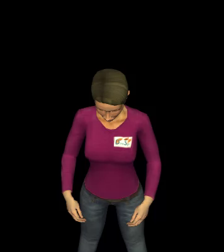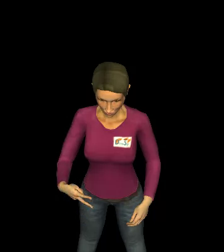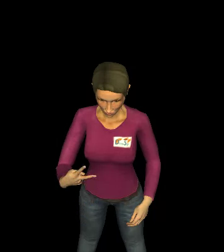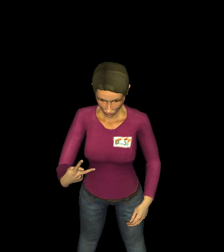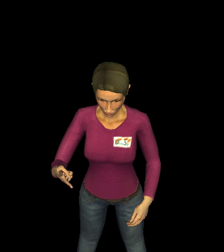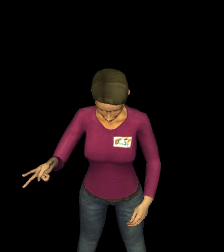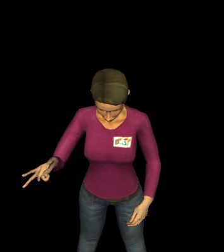ينتمي إلى